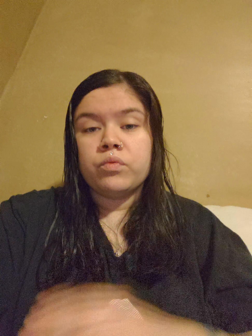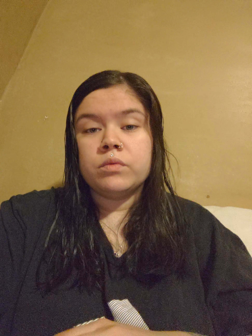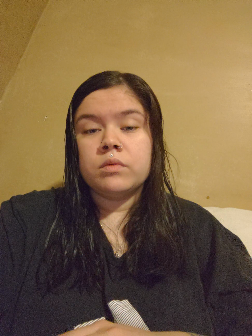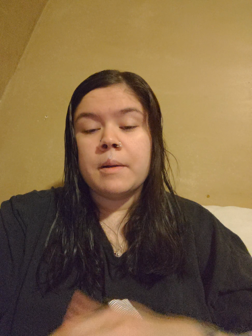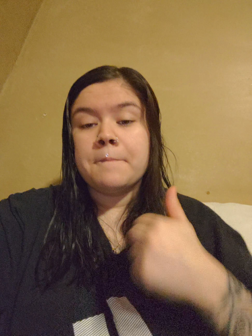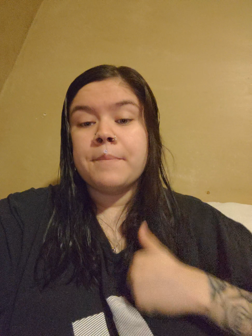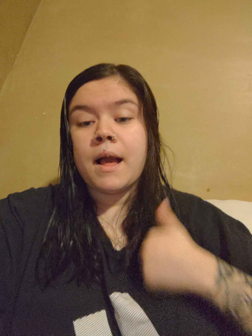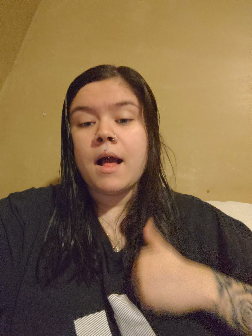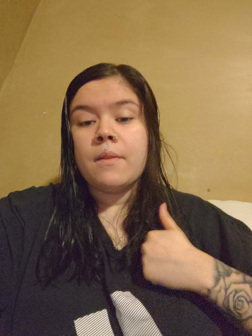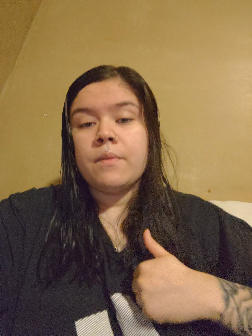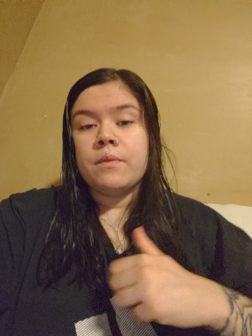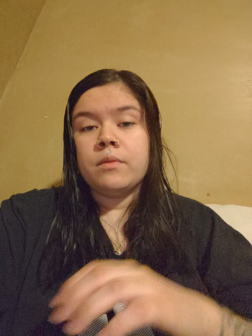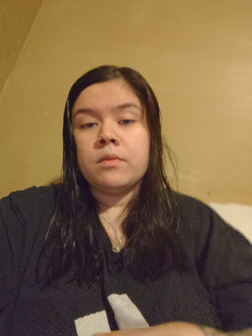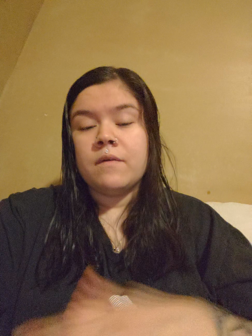bath